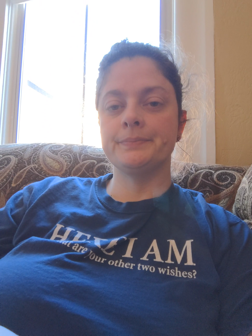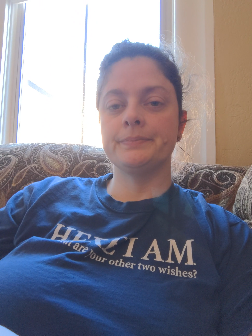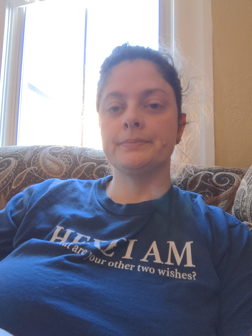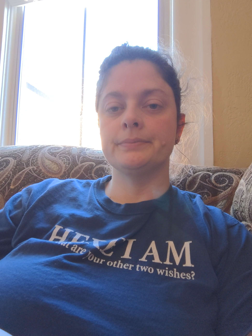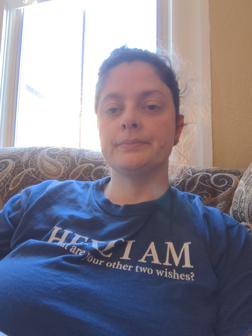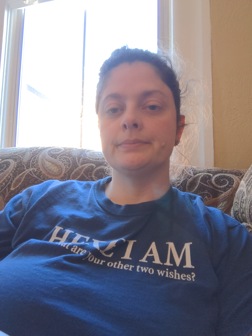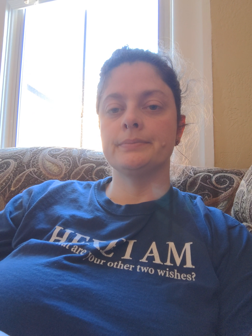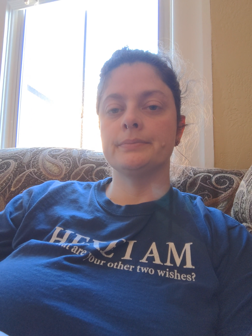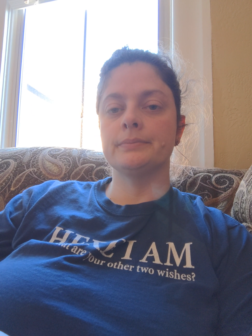quiet